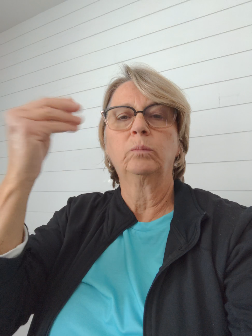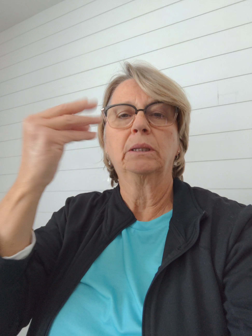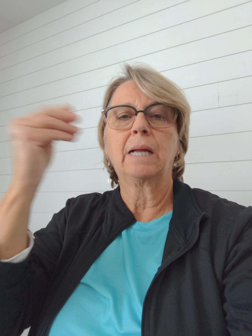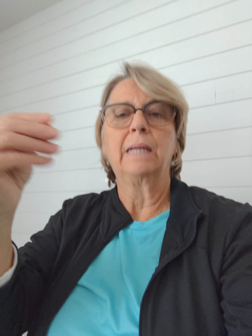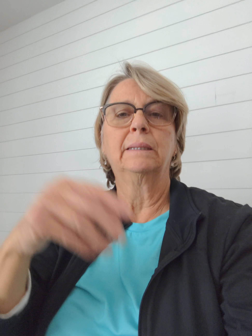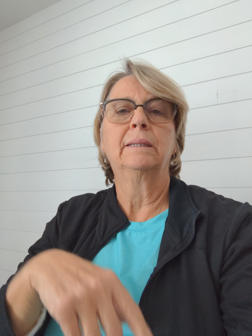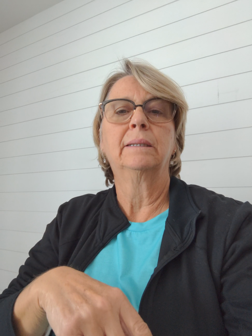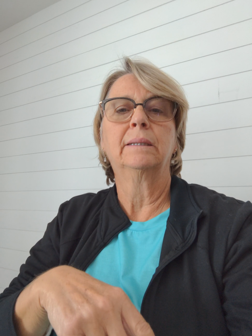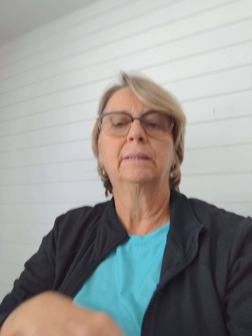outside